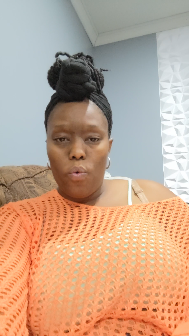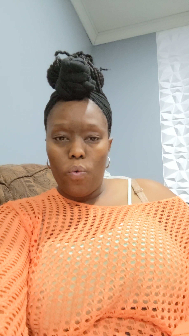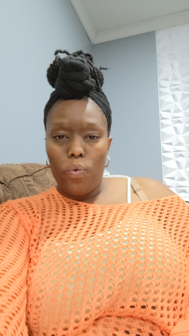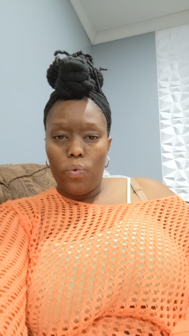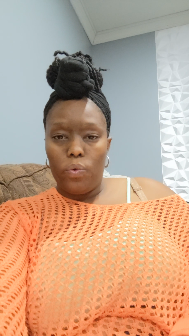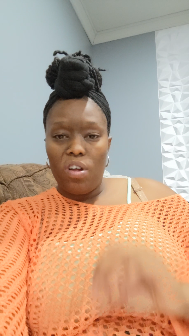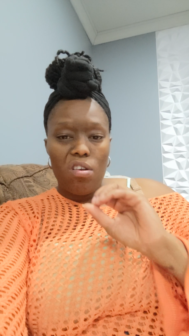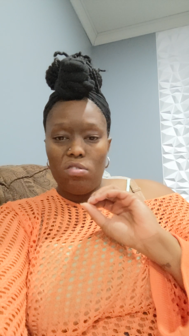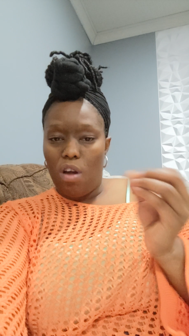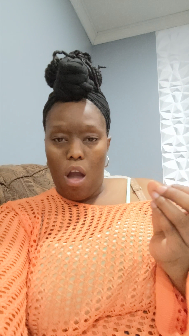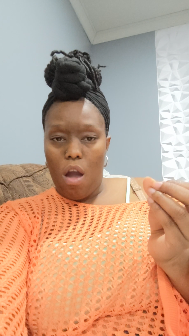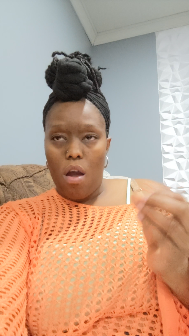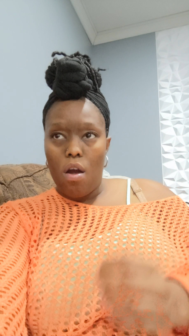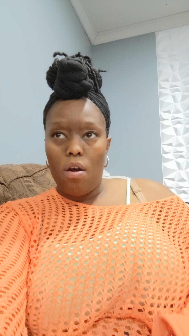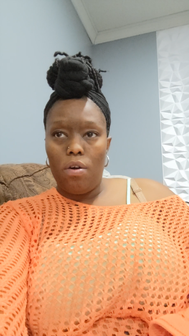none